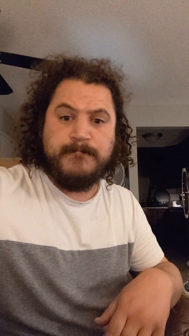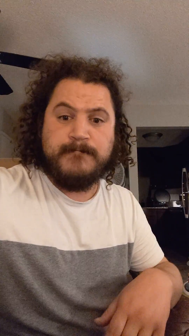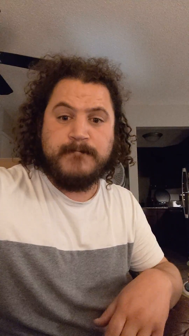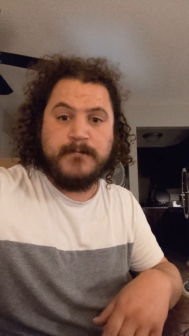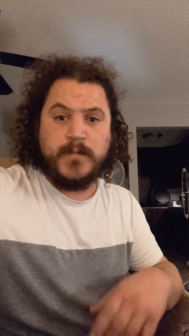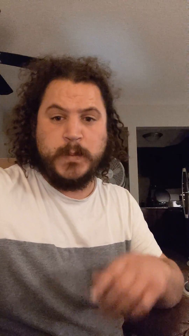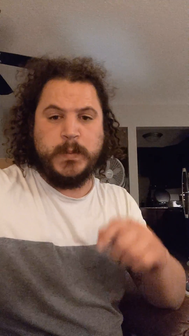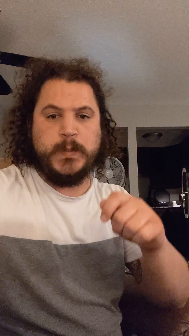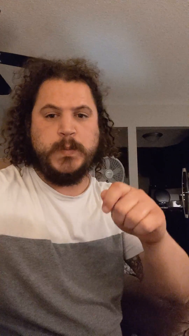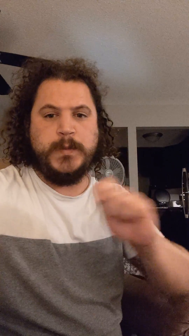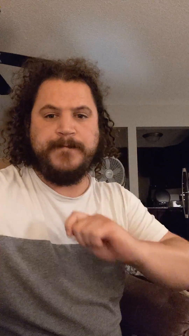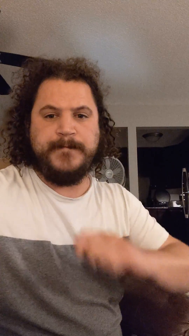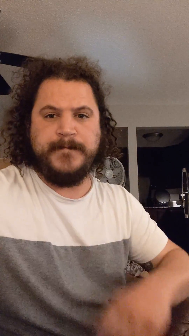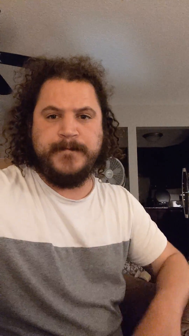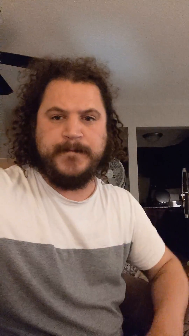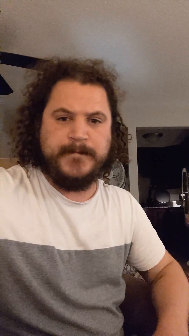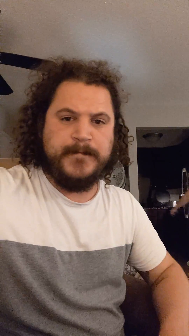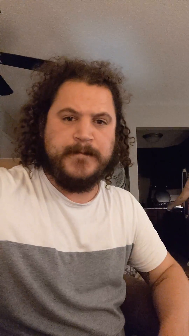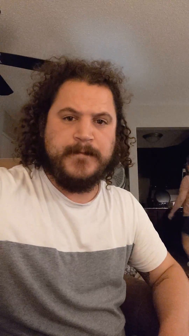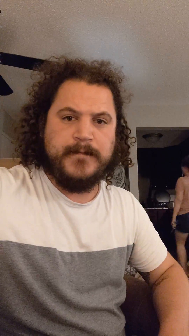rip